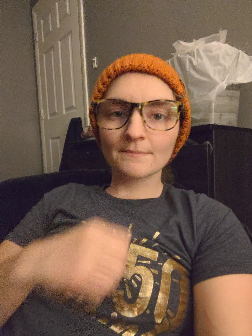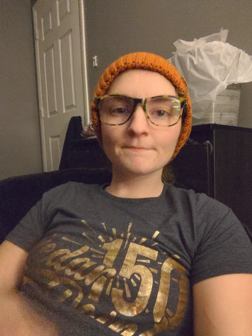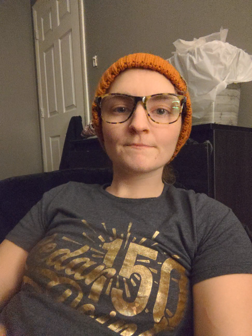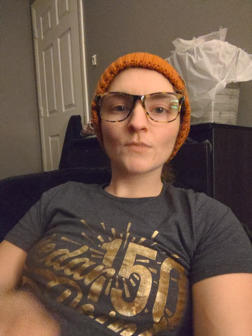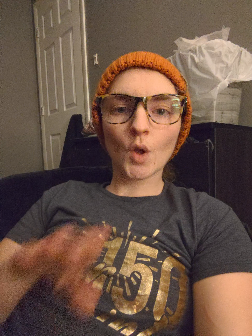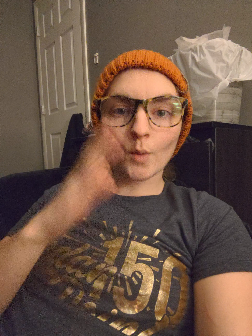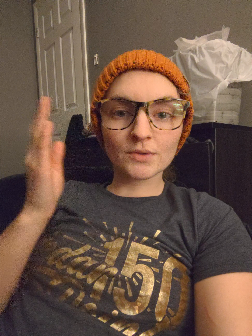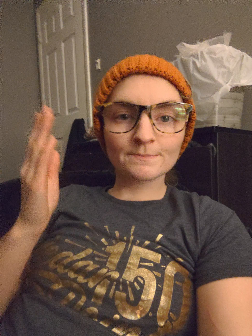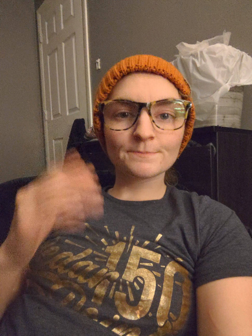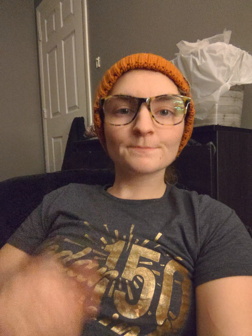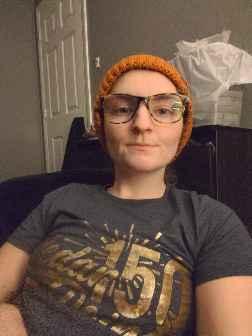open